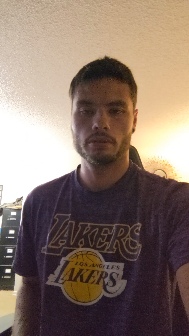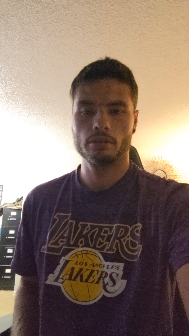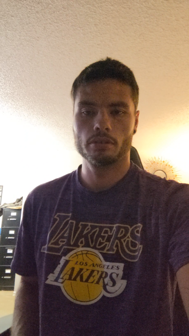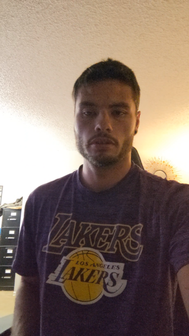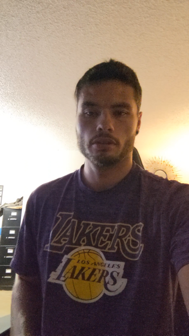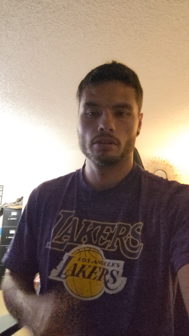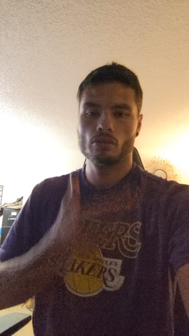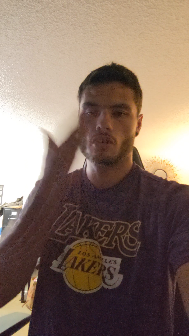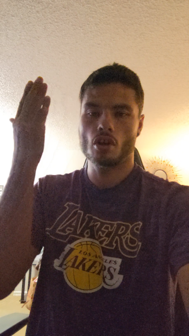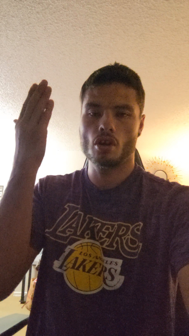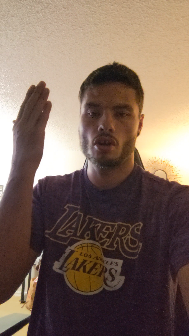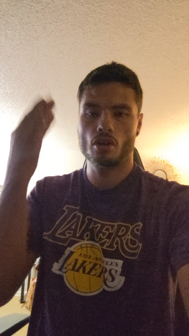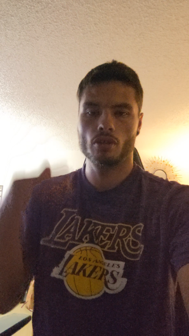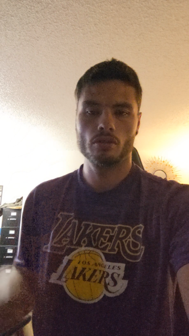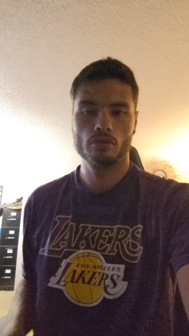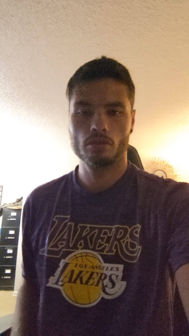all gone